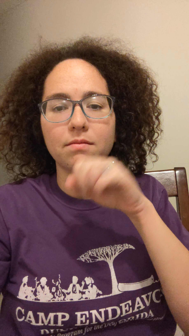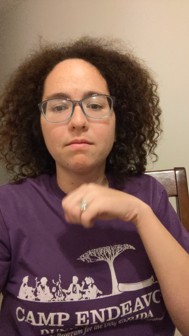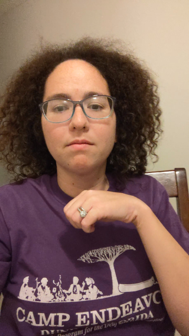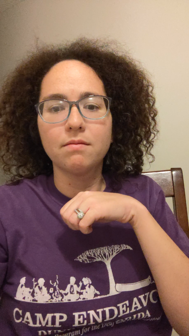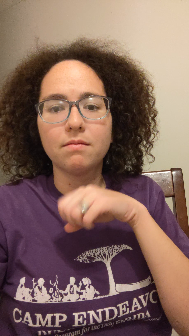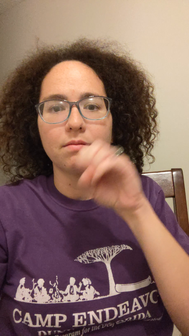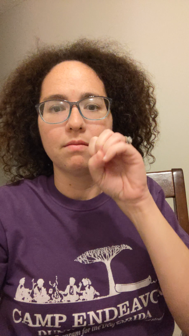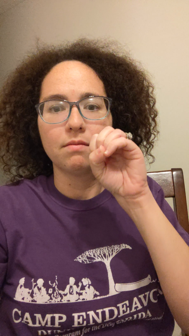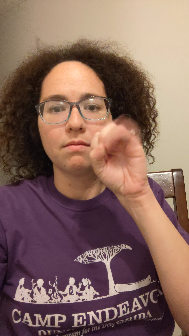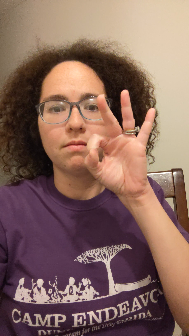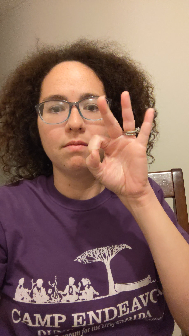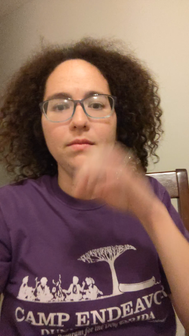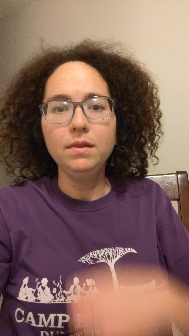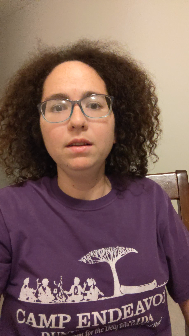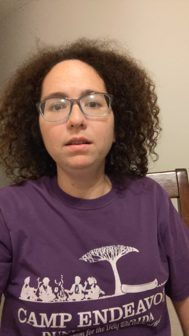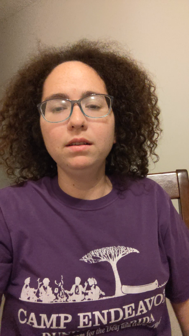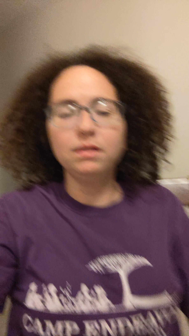of